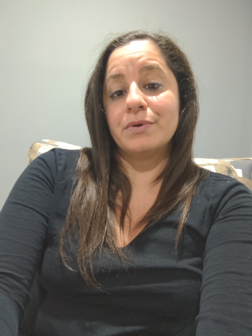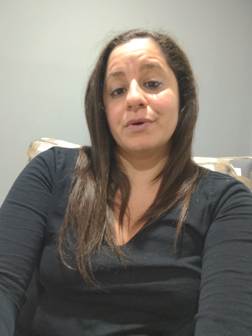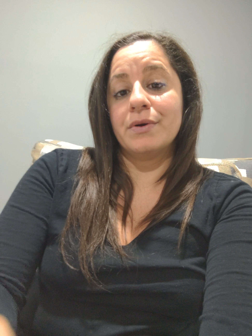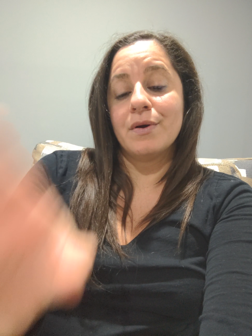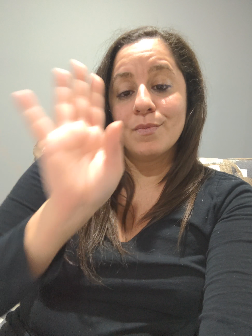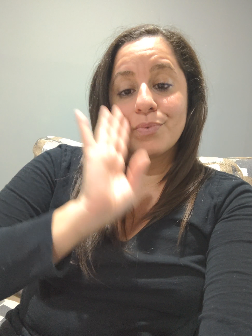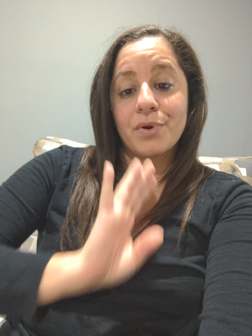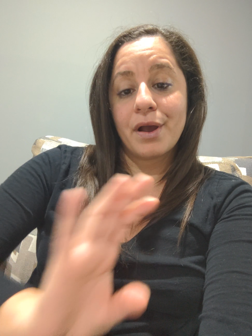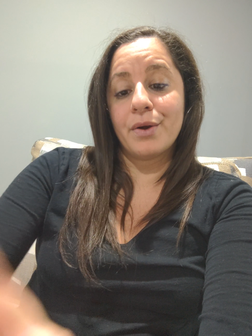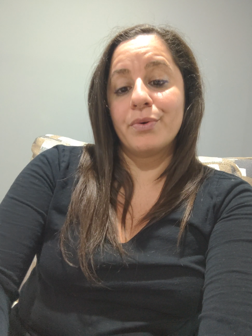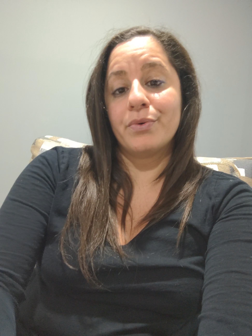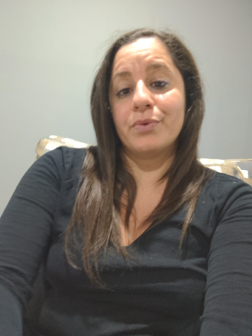brown